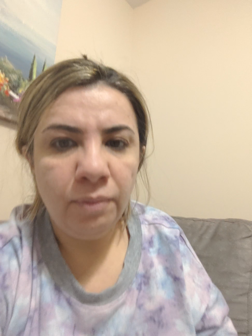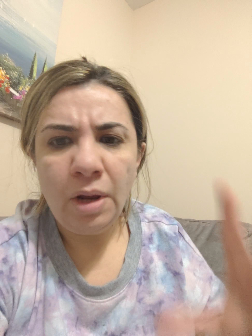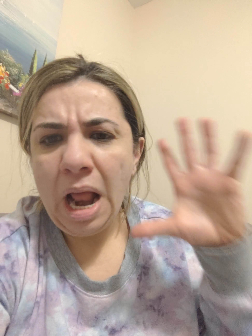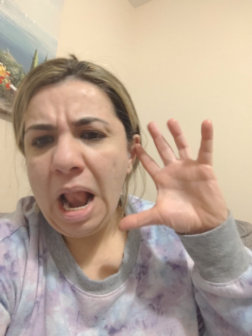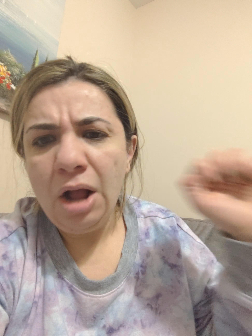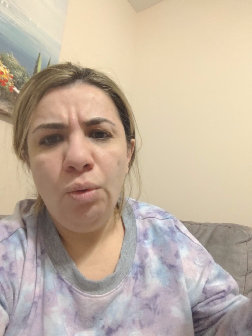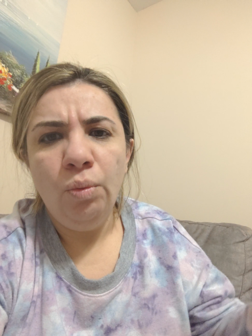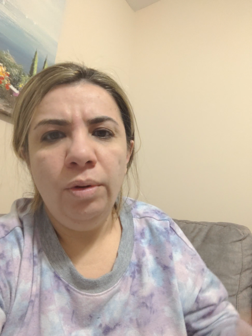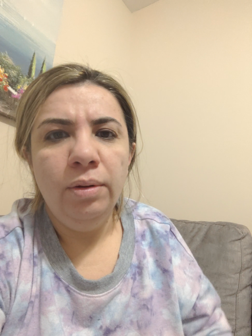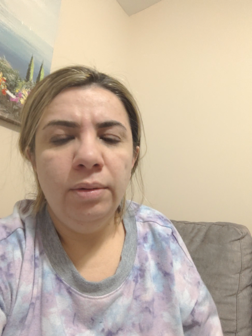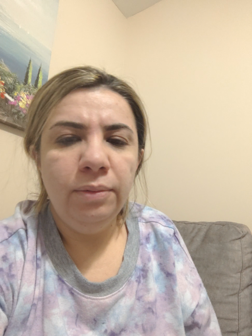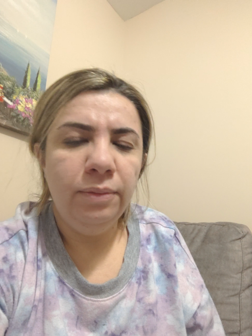loud